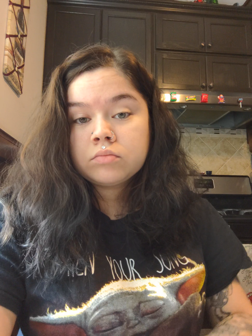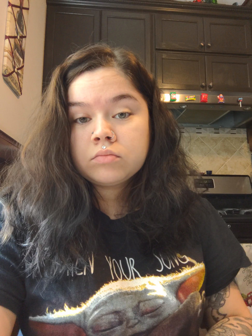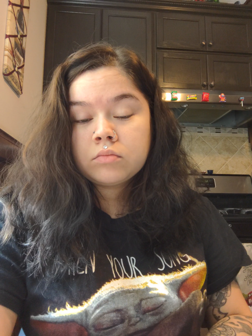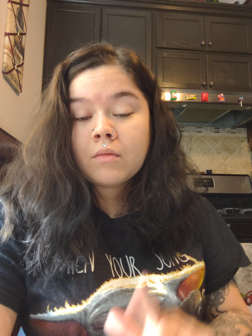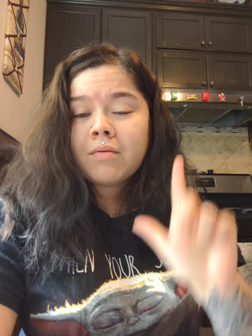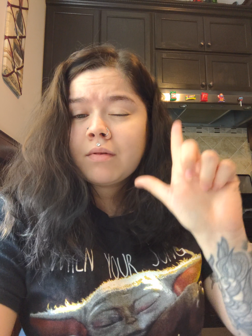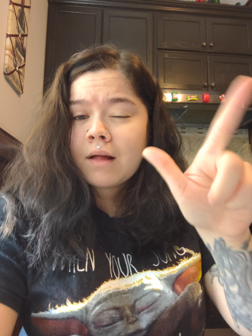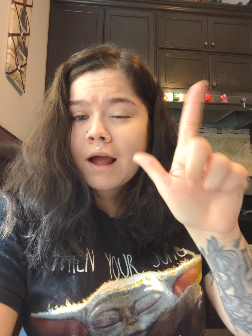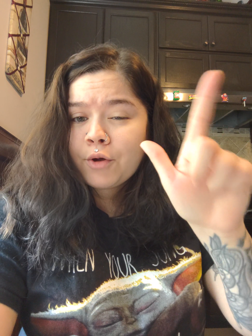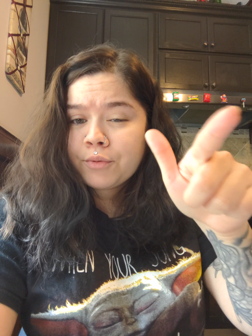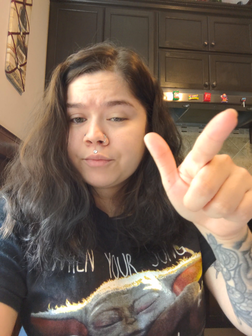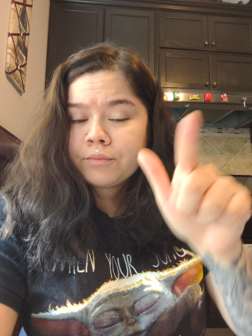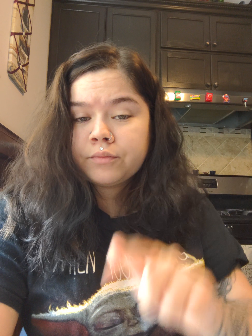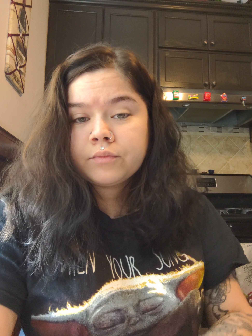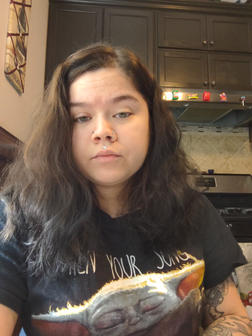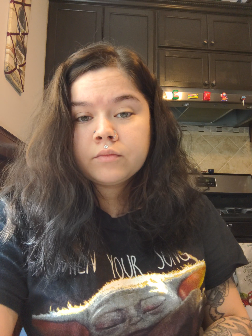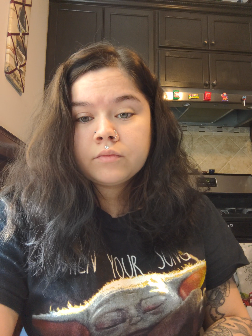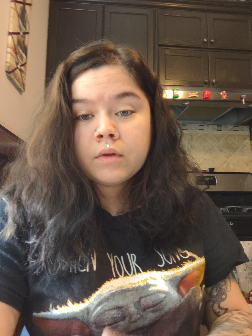later